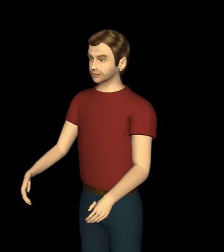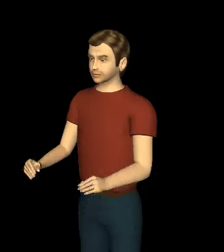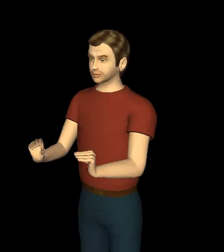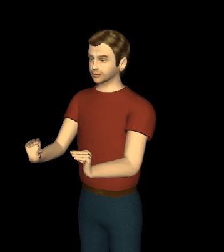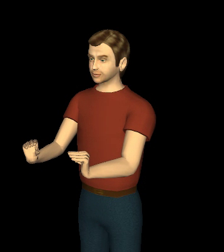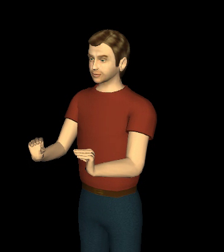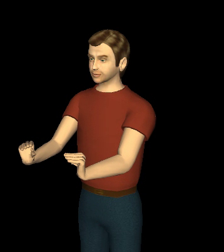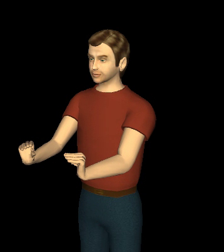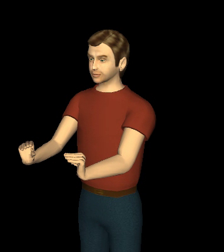يتعلم